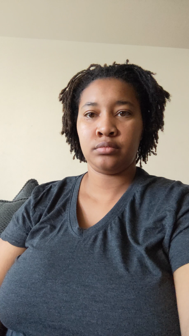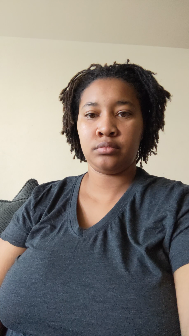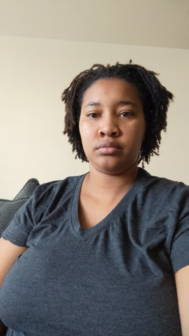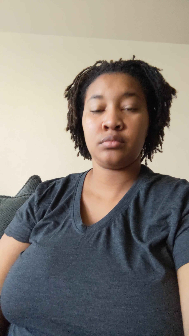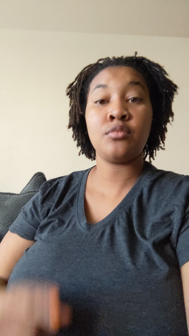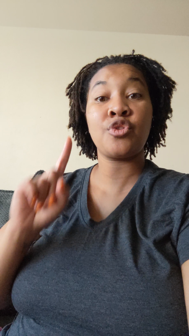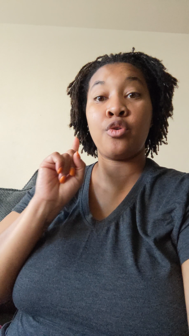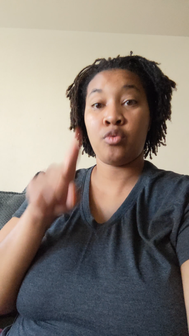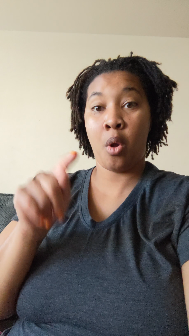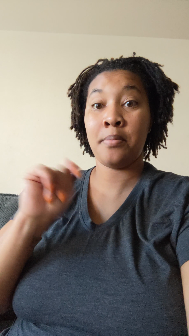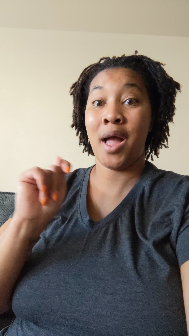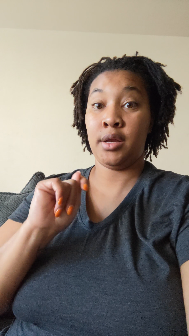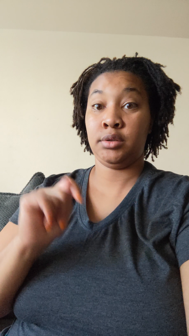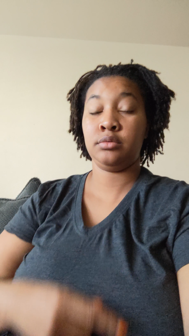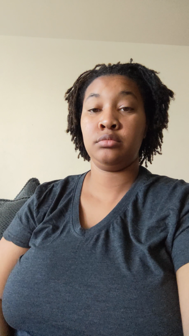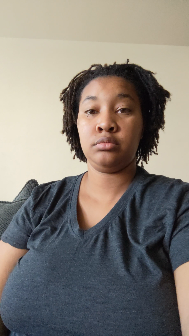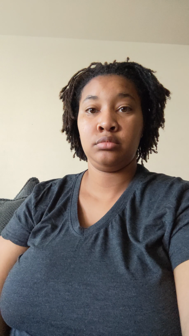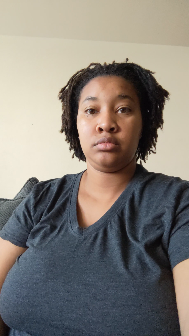go potty